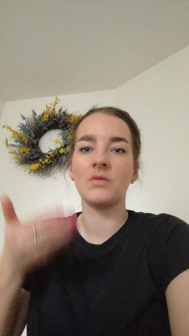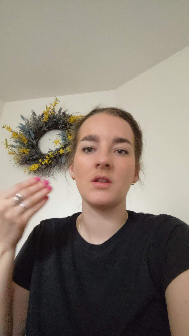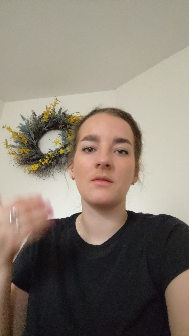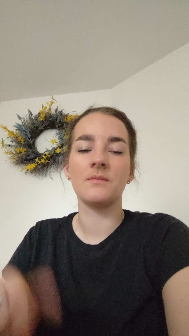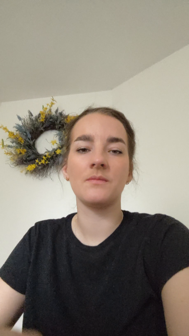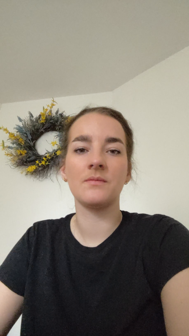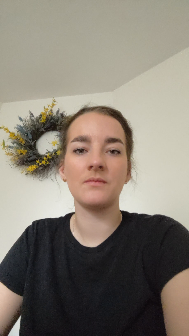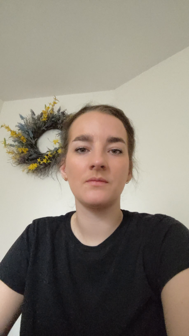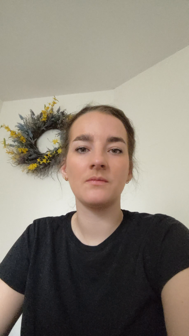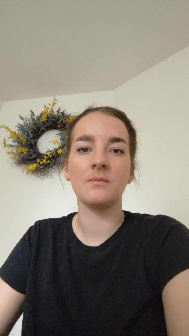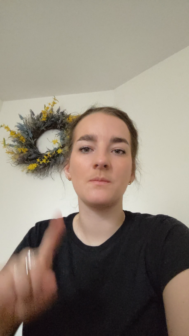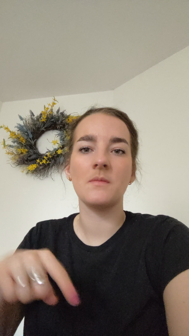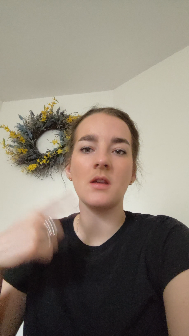about